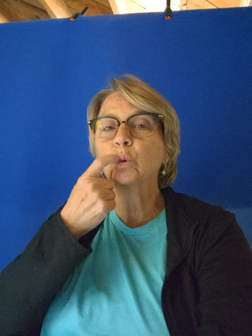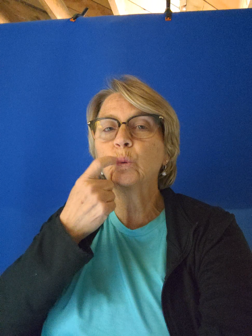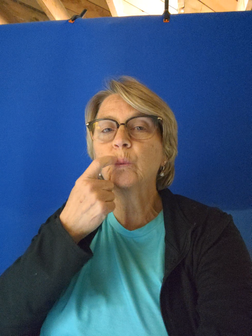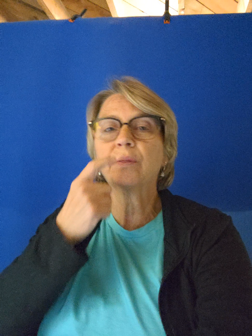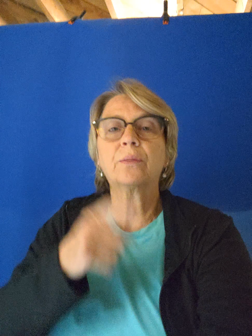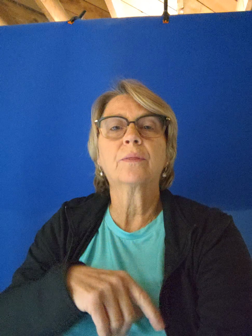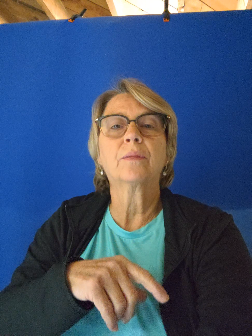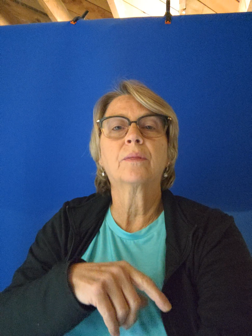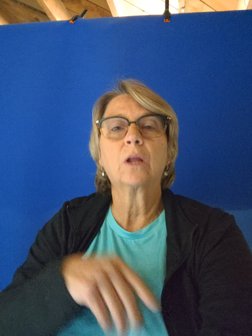tooth